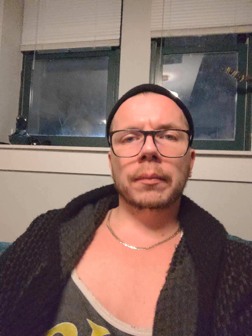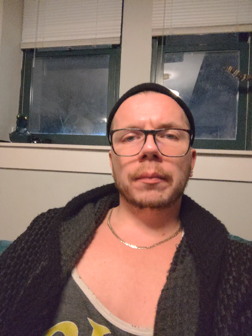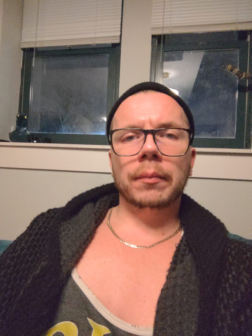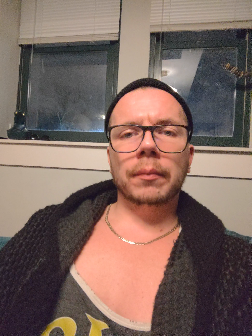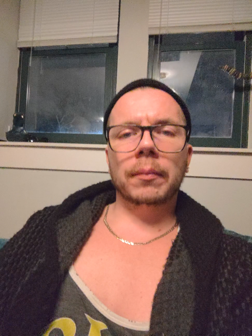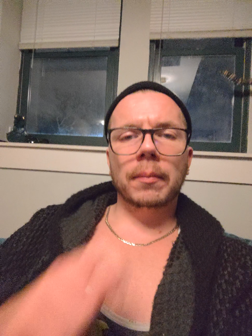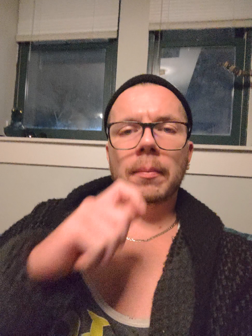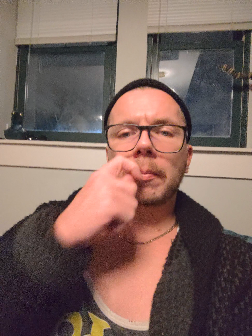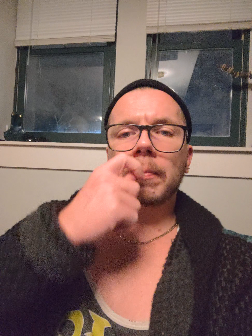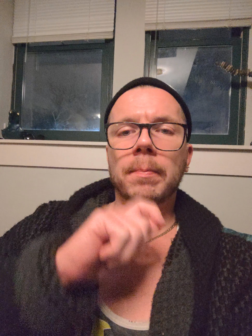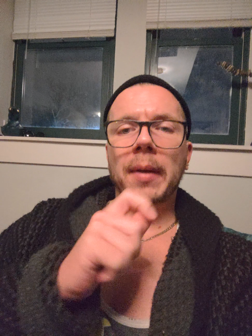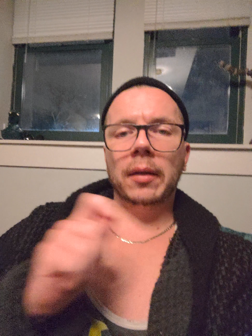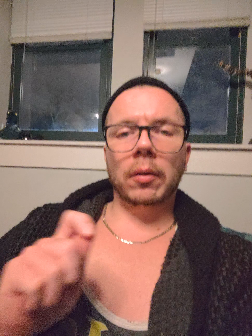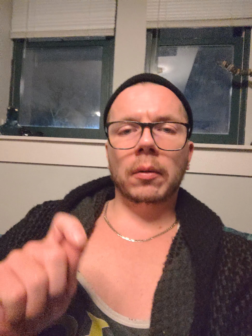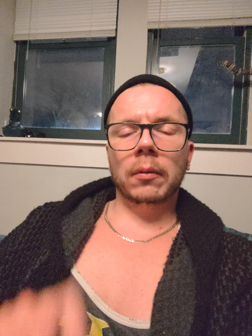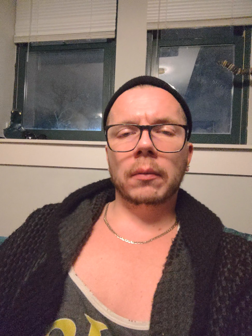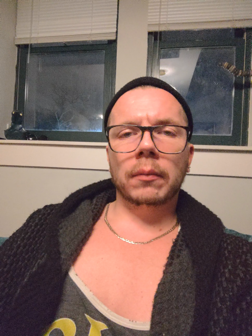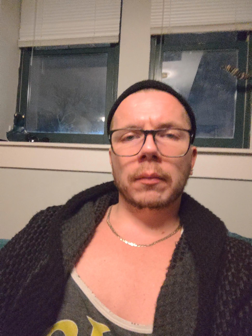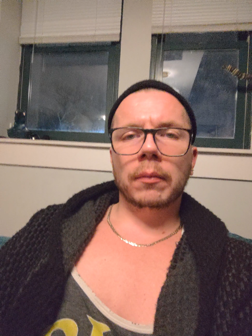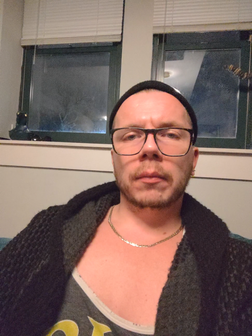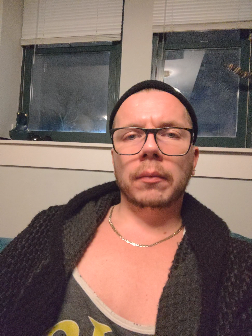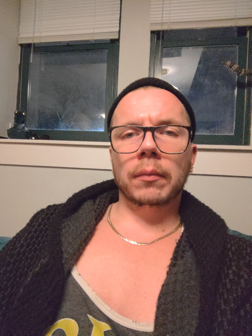pencil